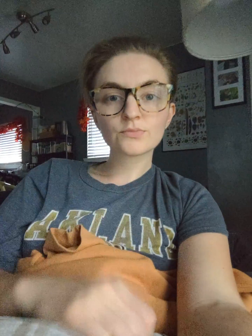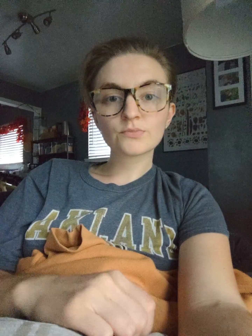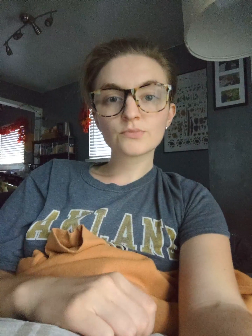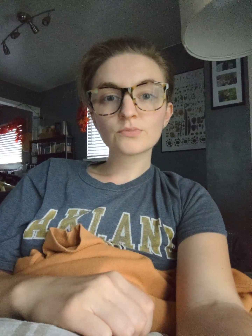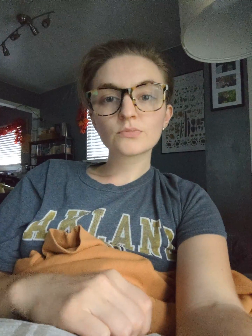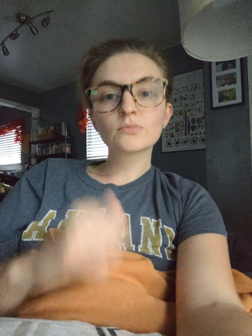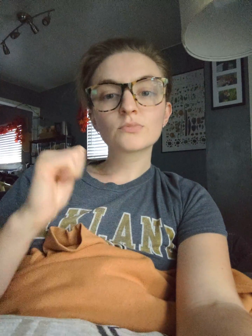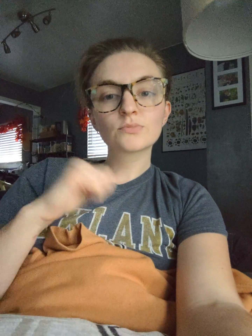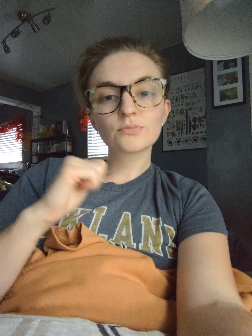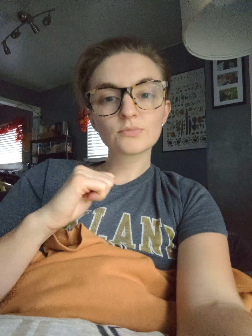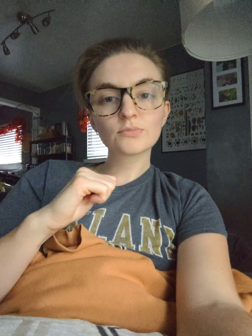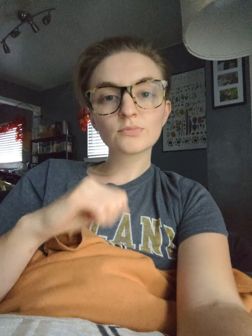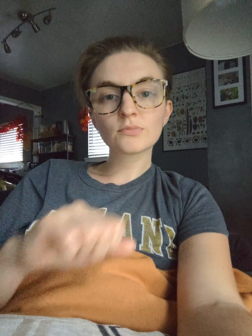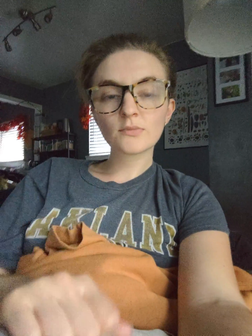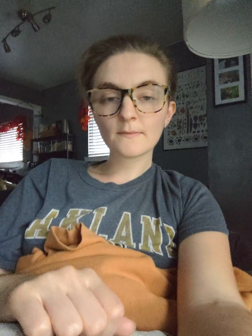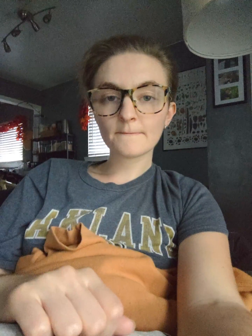rock